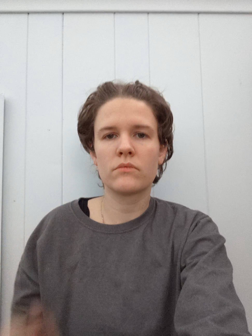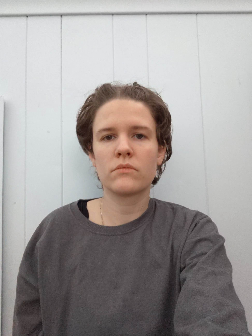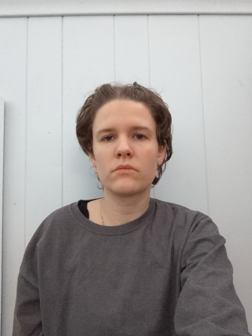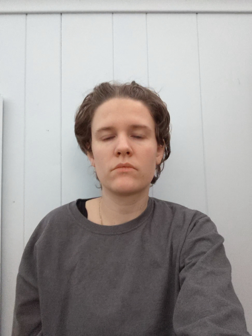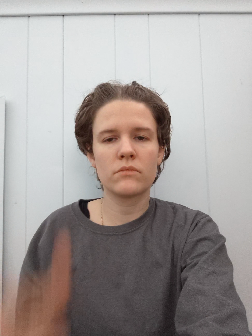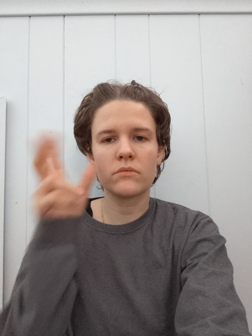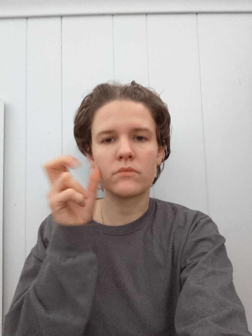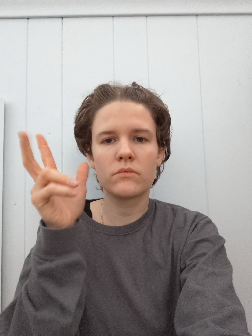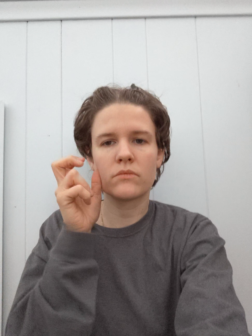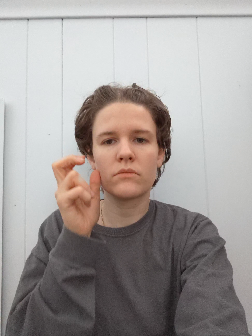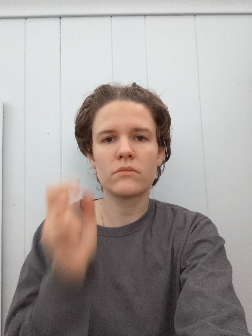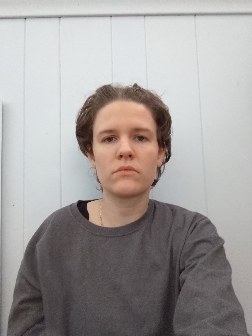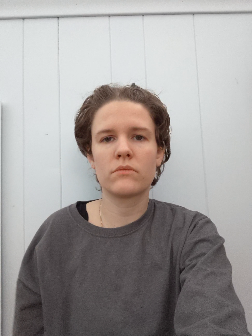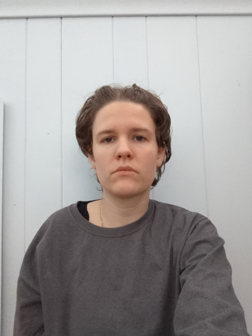listen